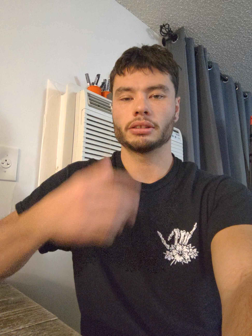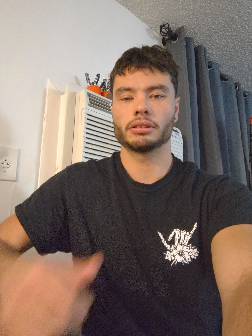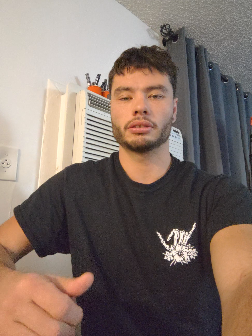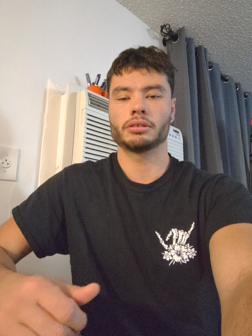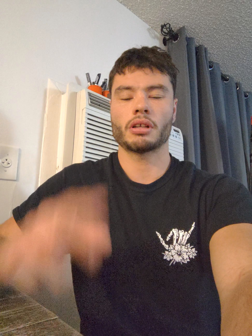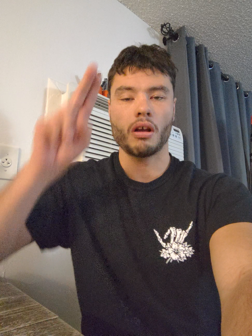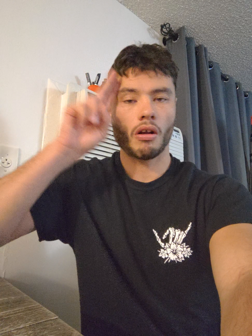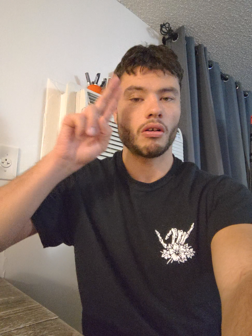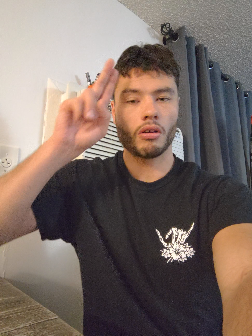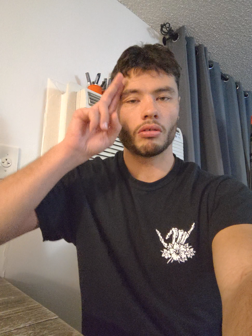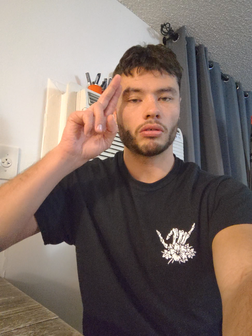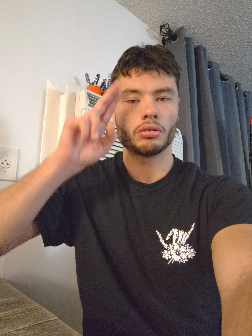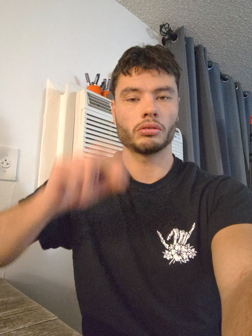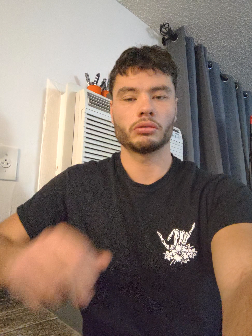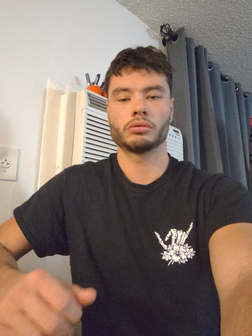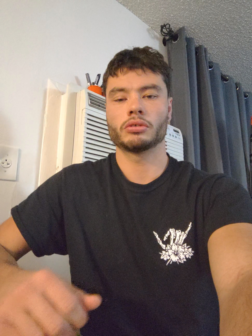uncle